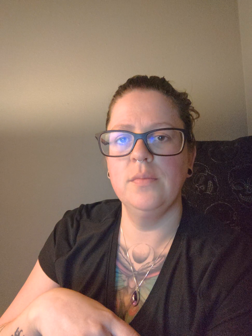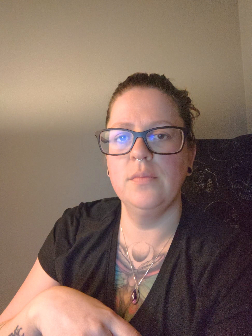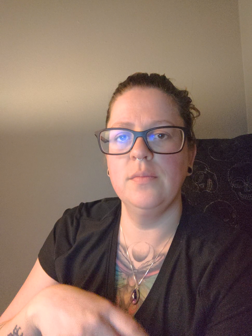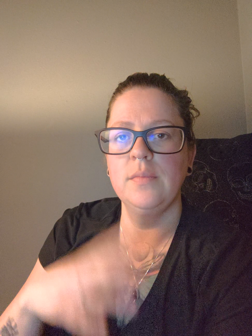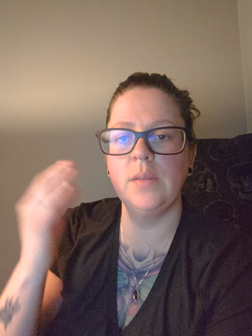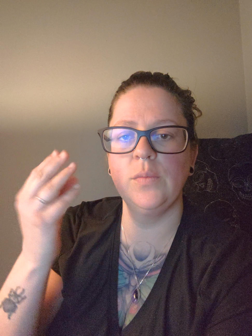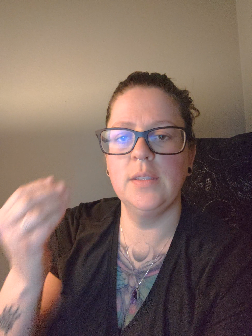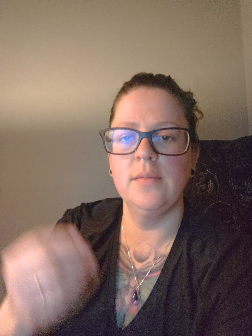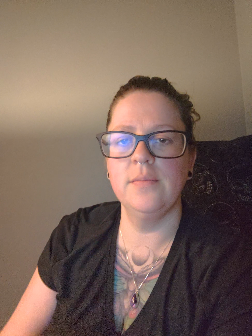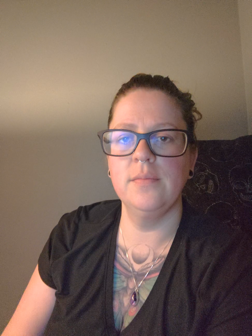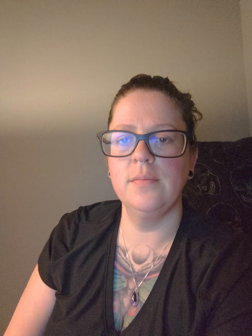outside